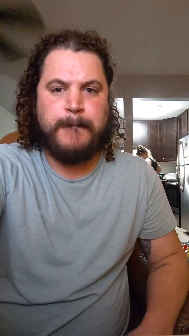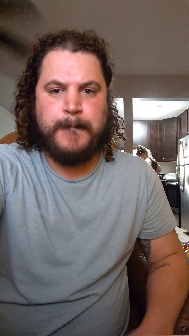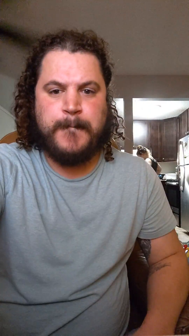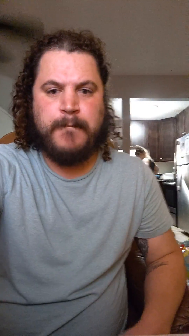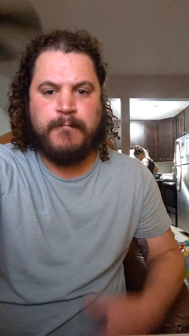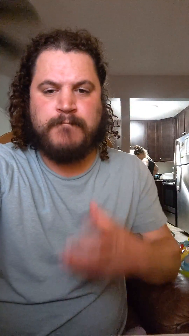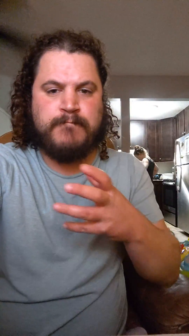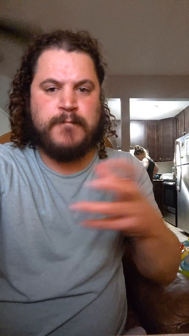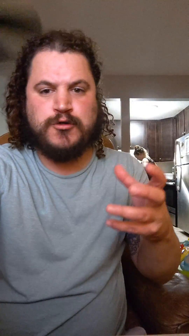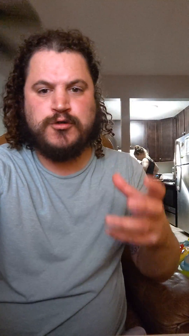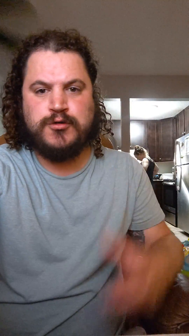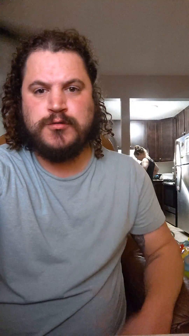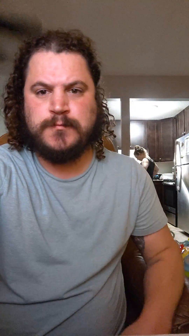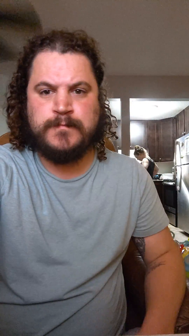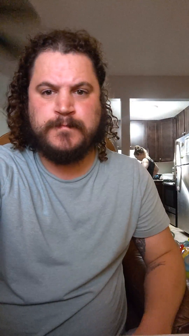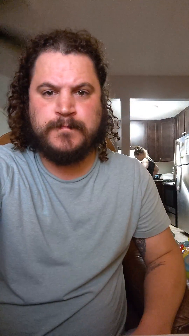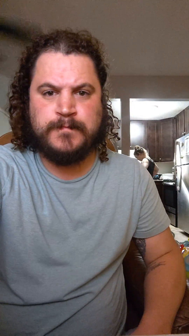much